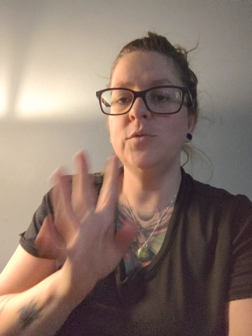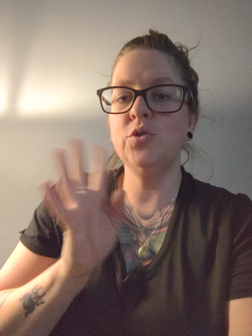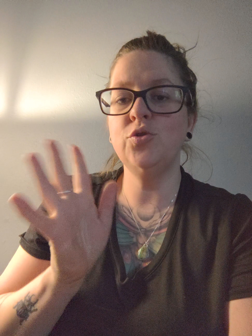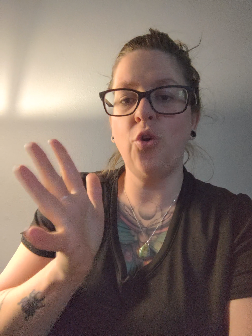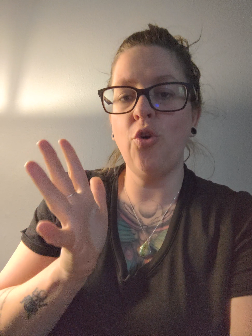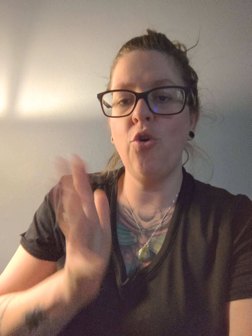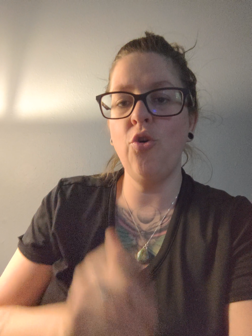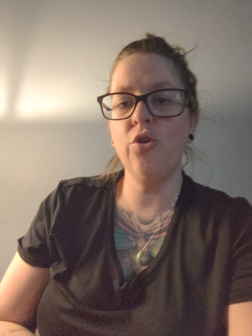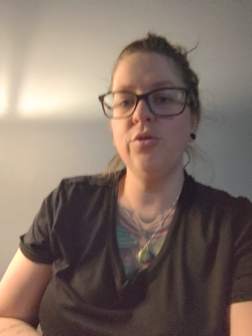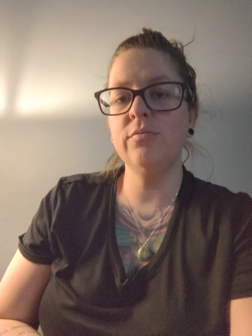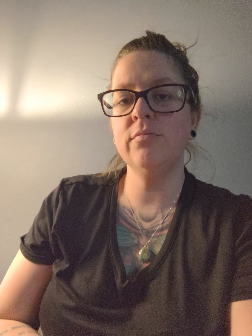talk